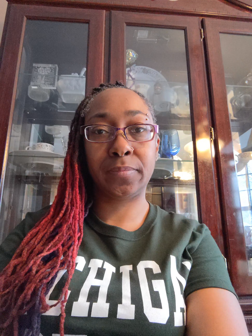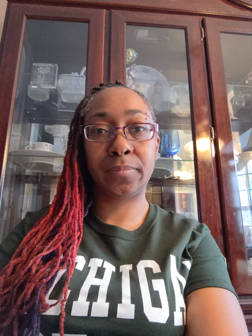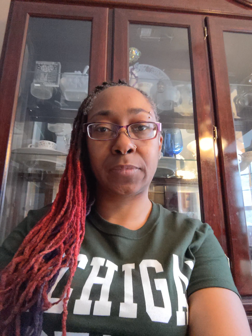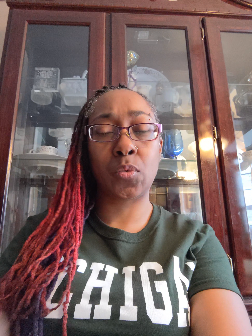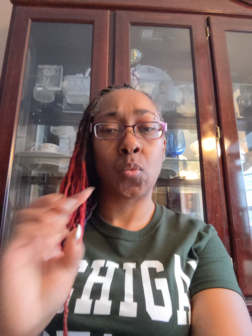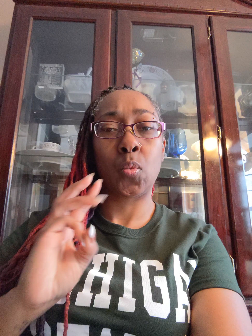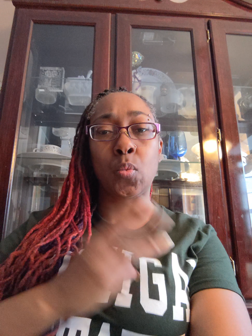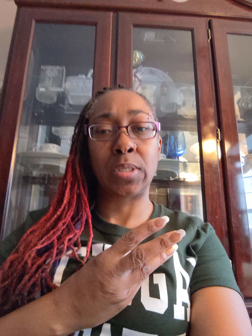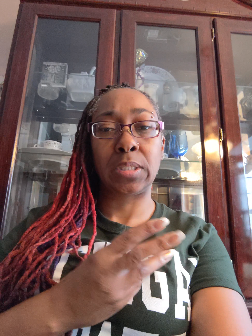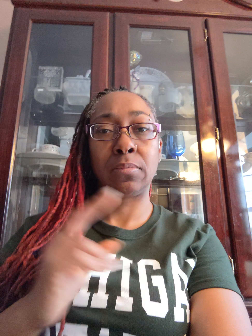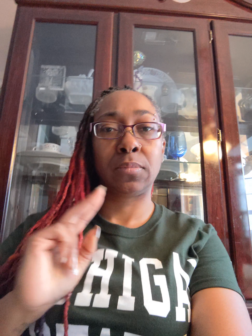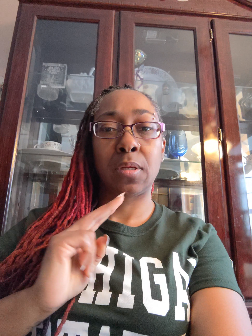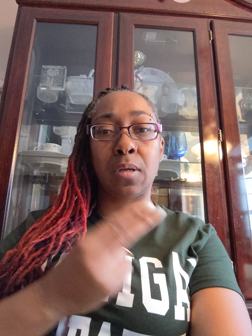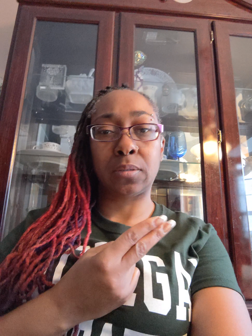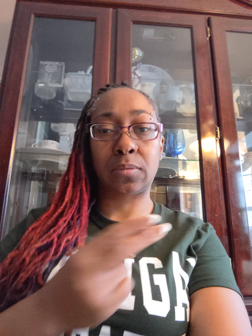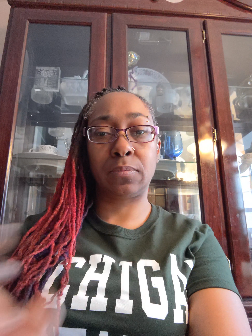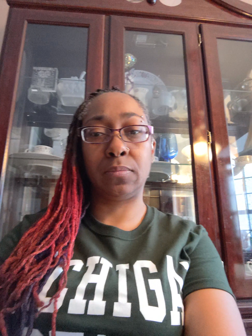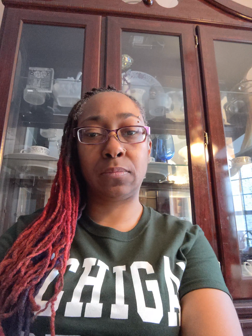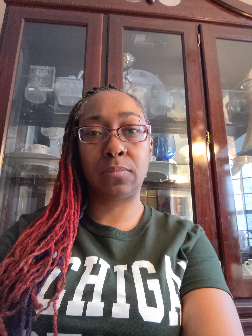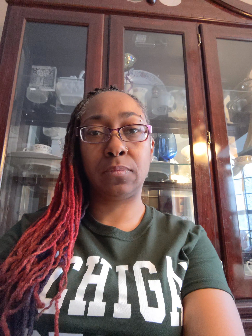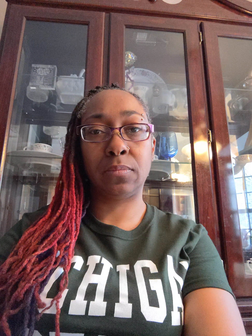we